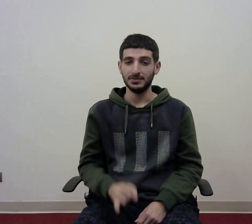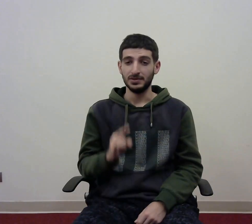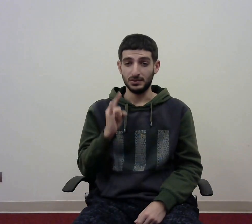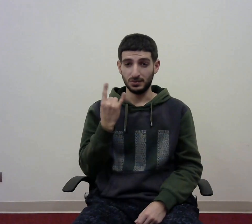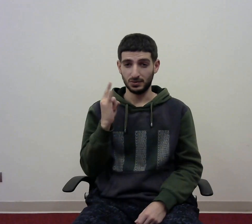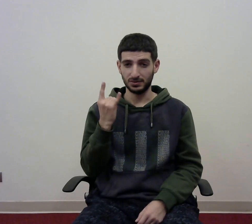uşaq